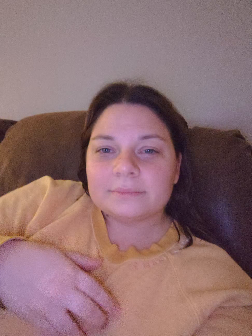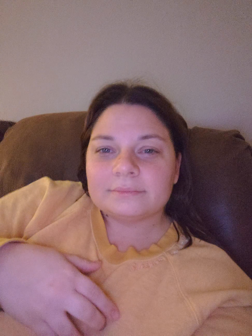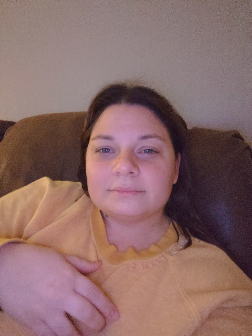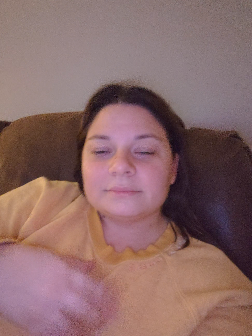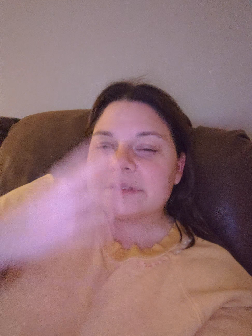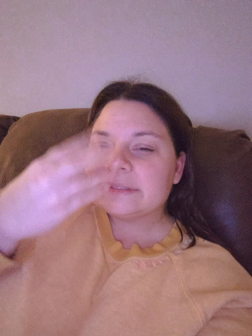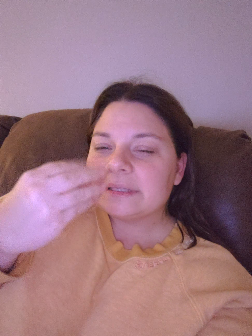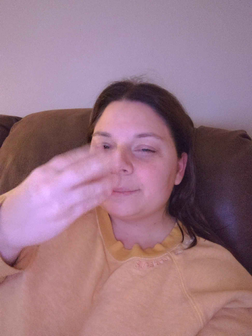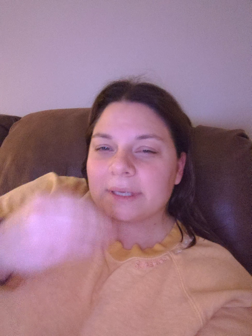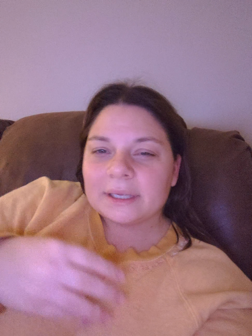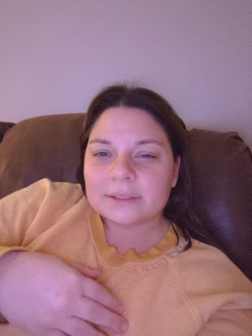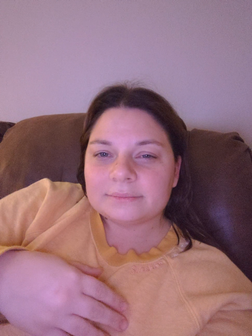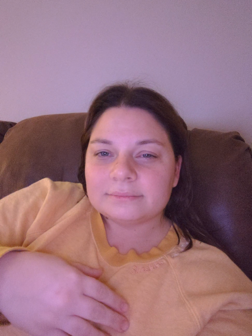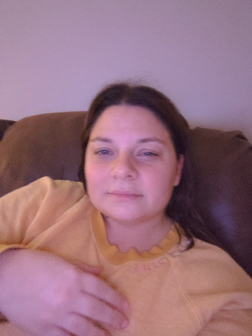sleepy